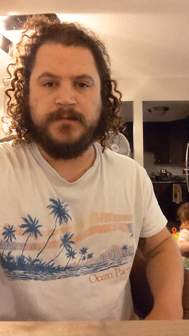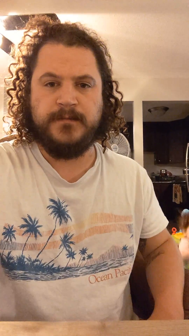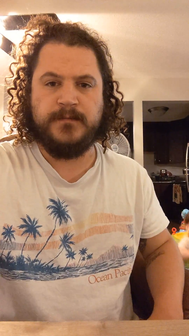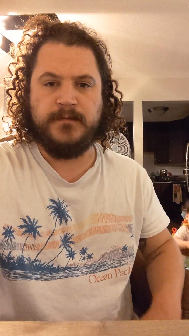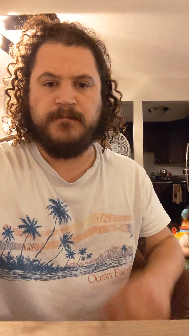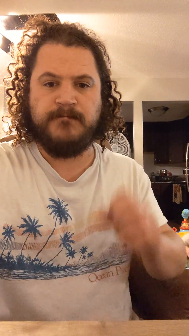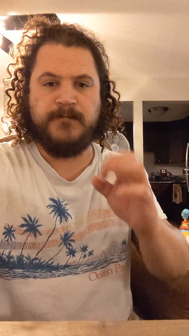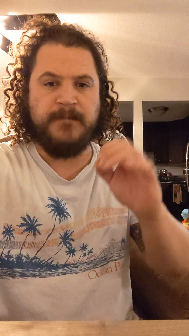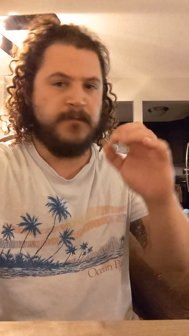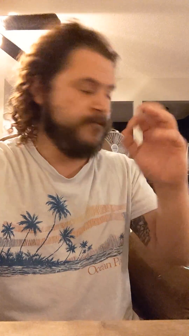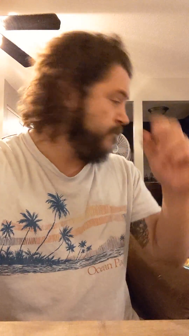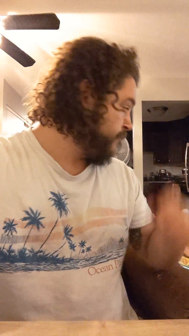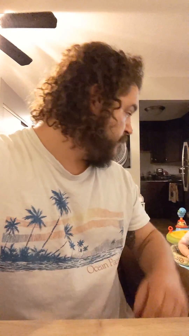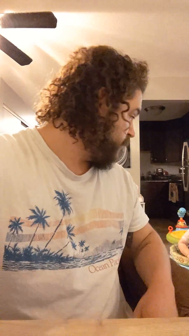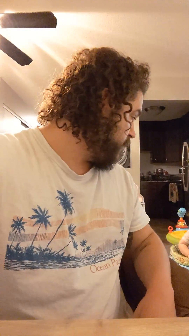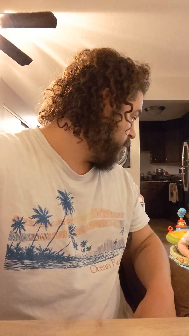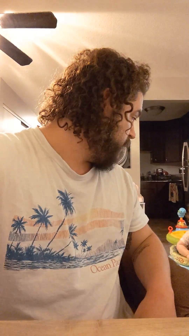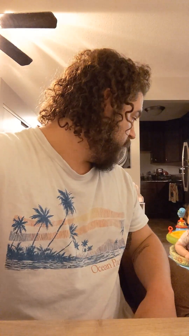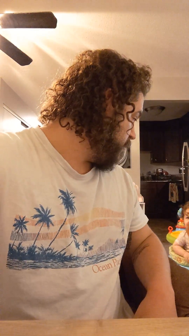bubbles